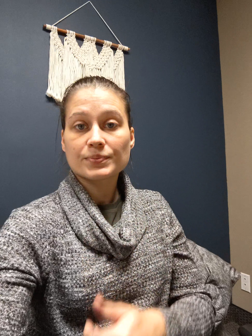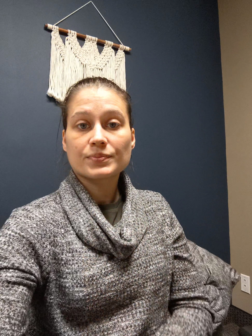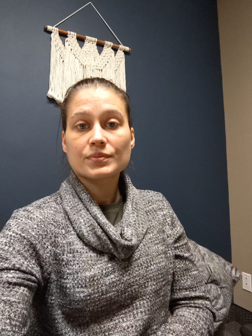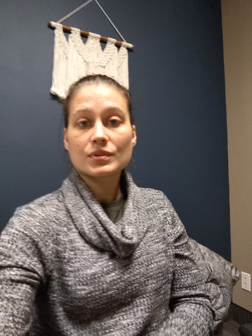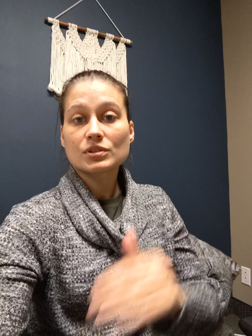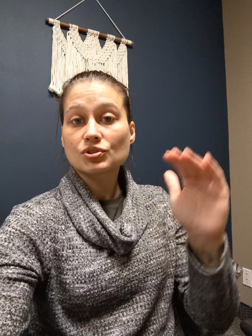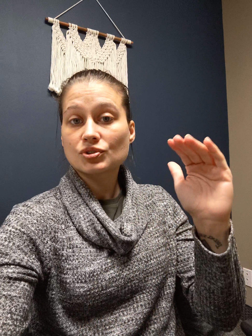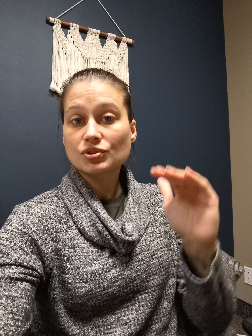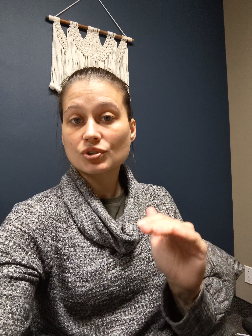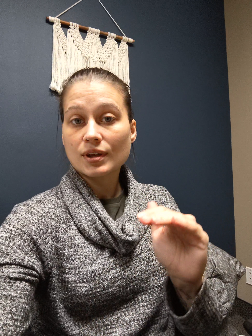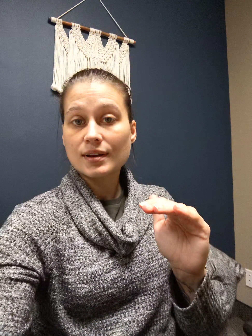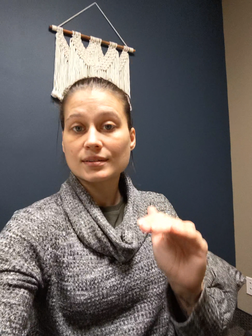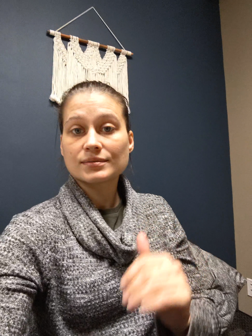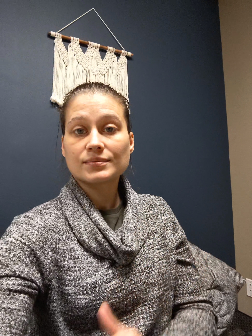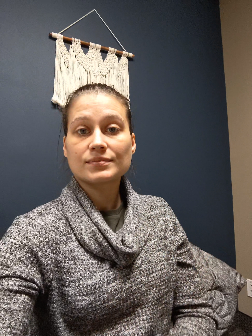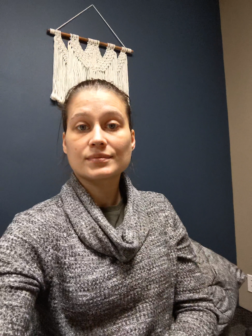child